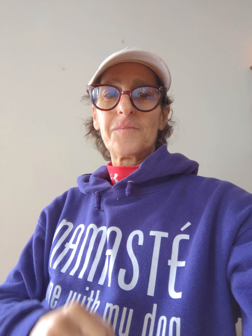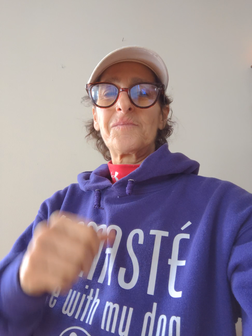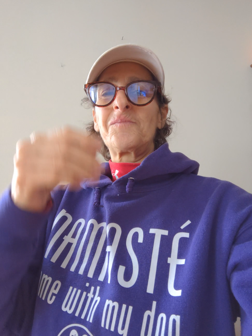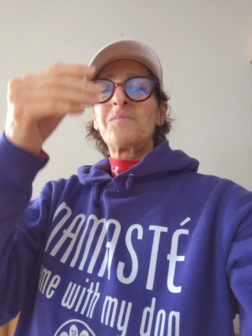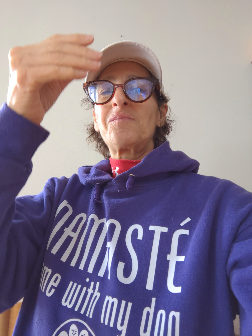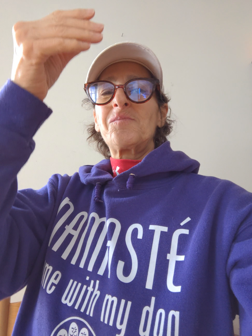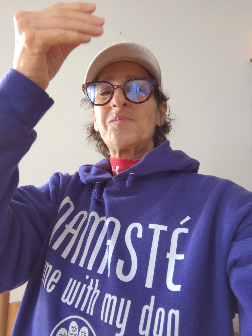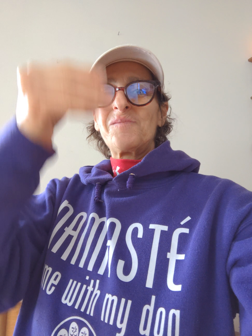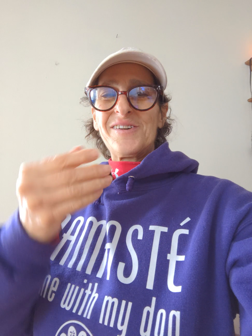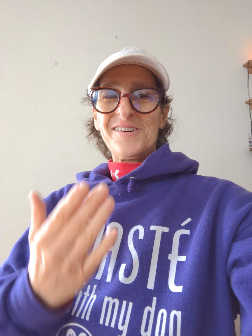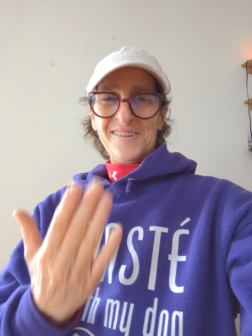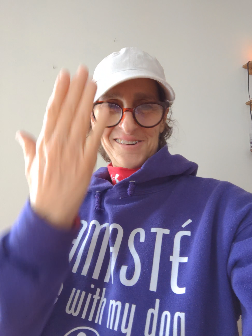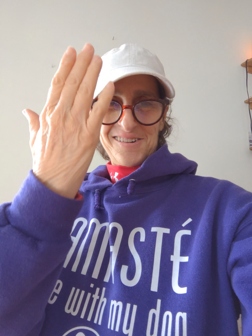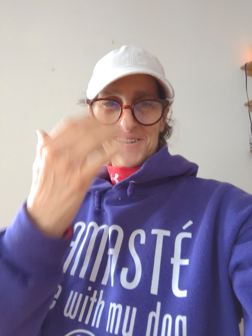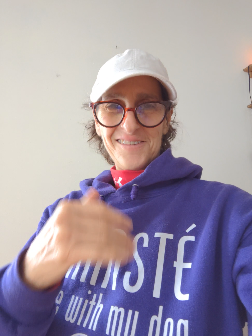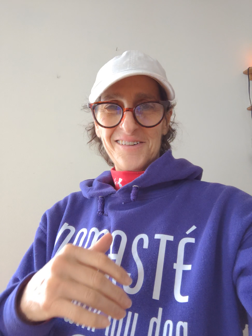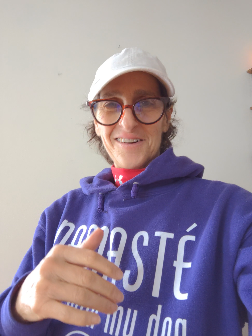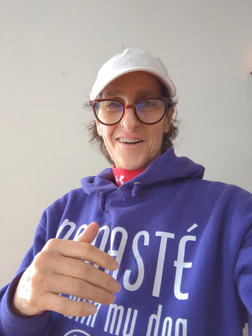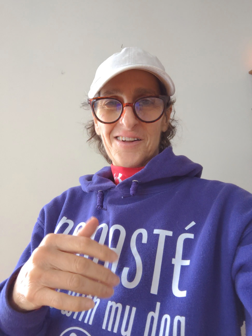mitten